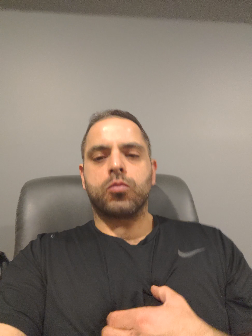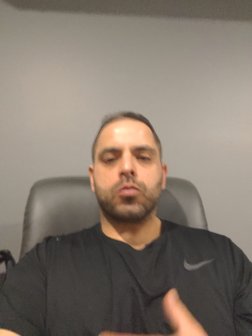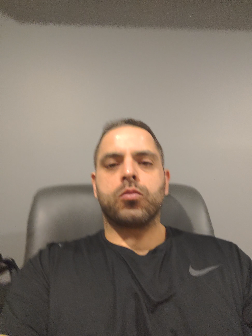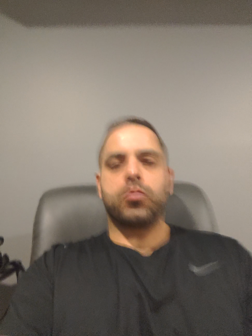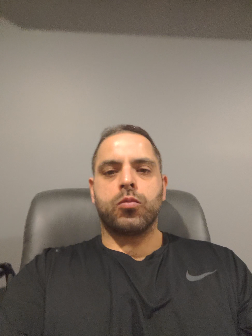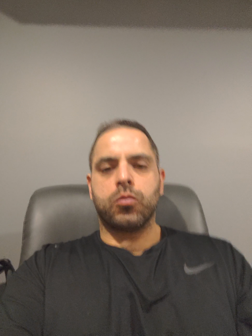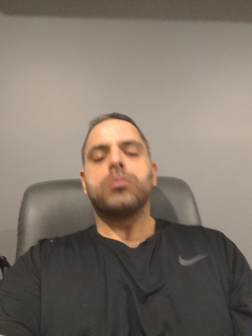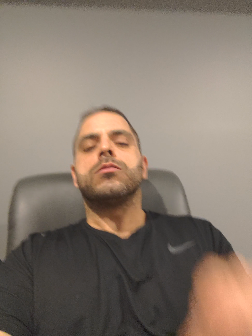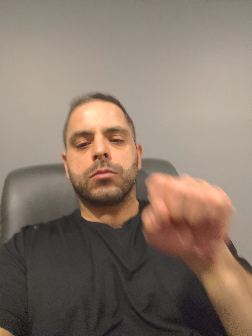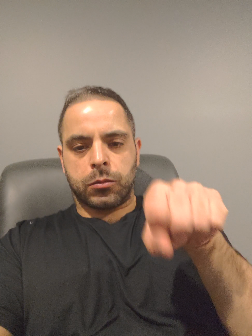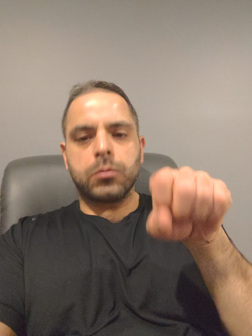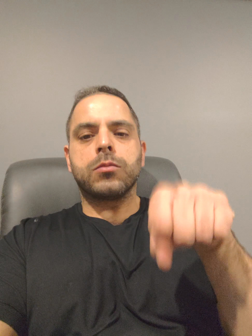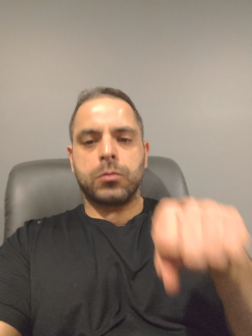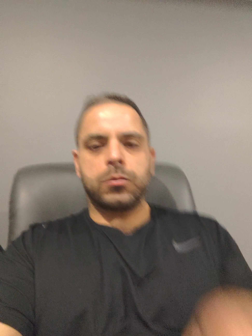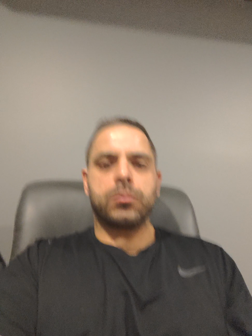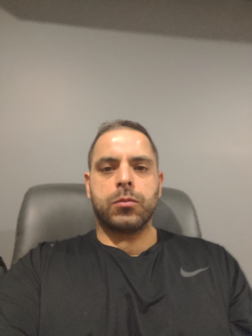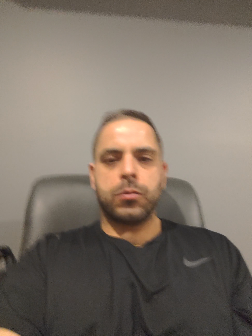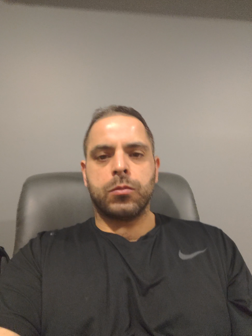yes